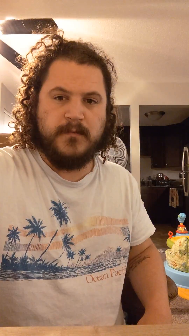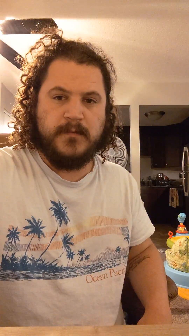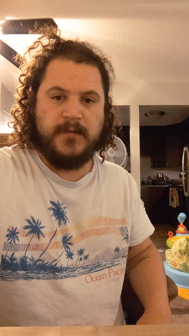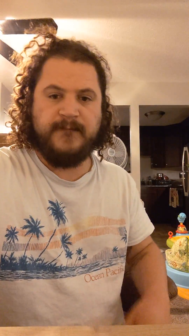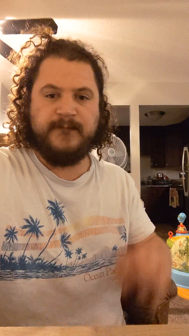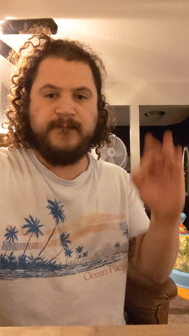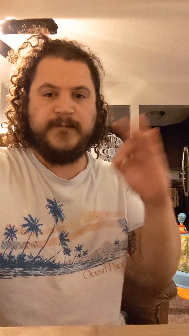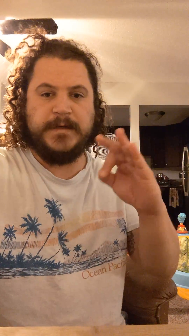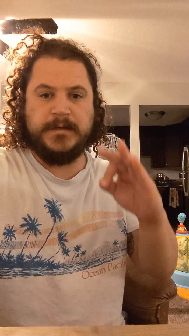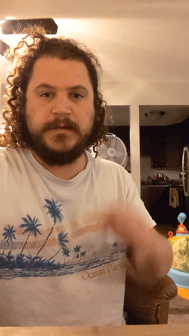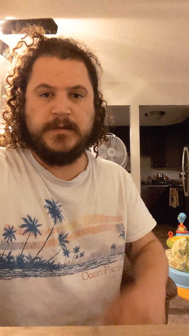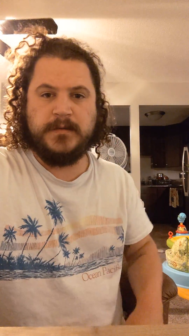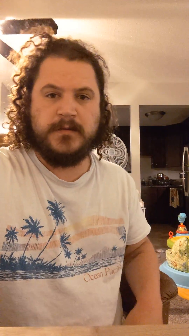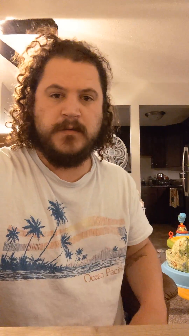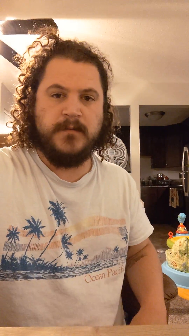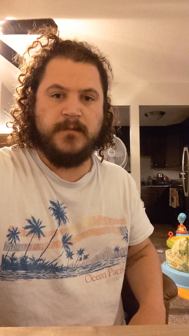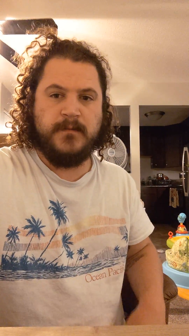fit